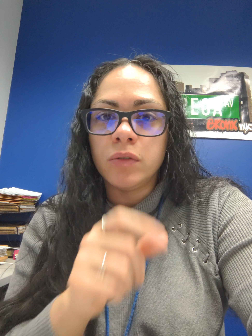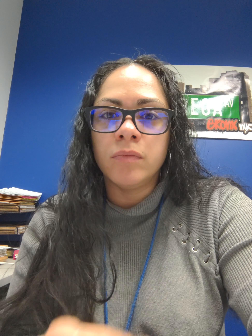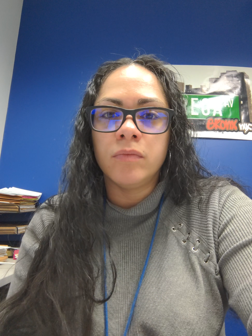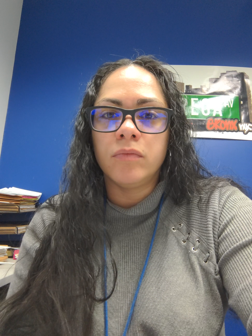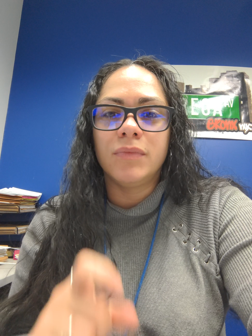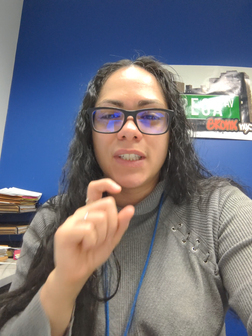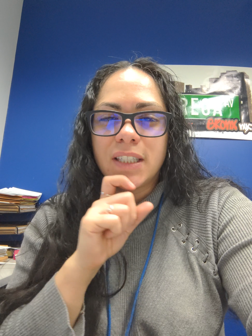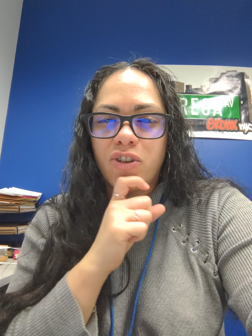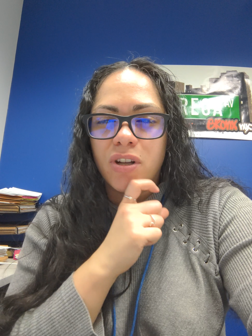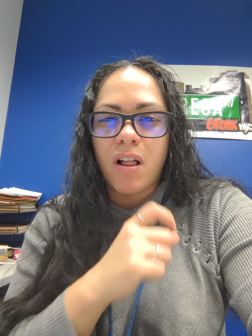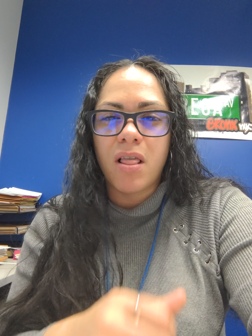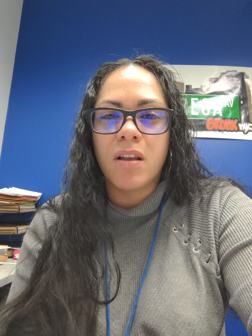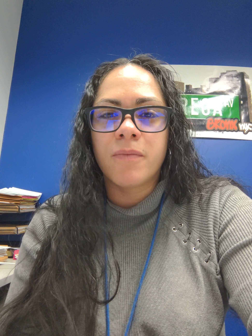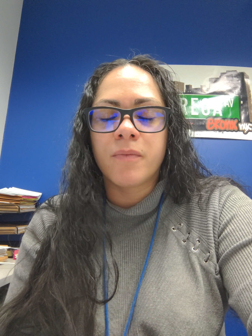cereal